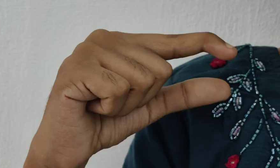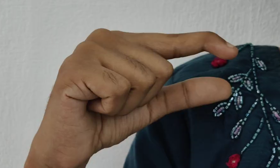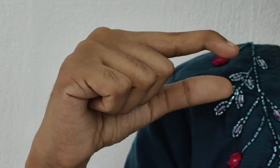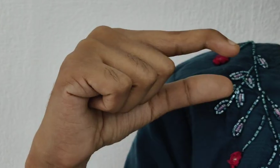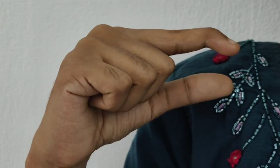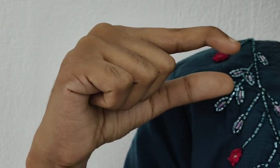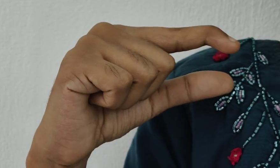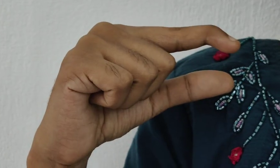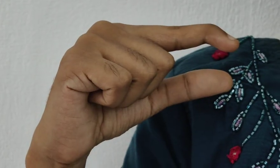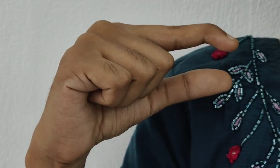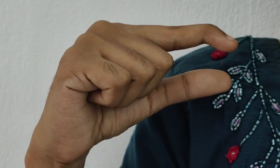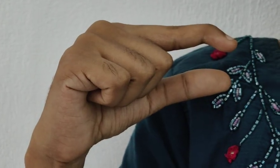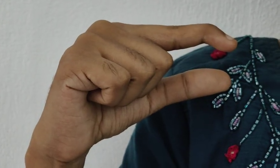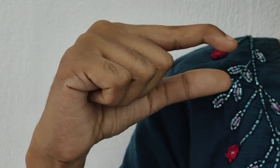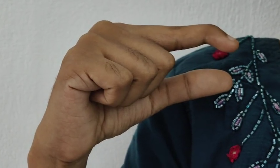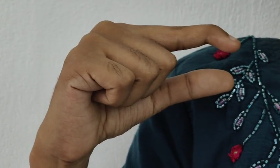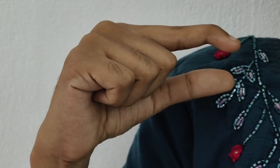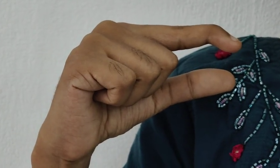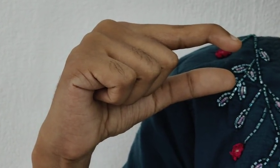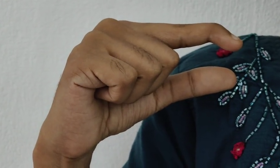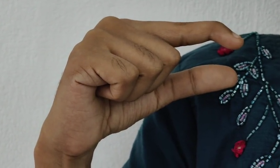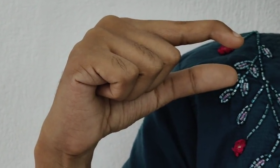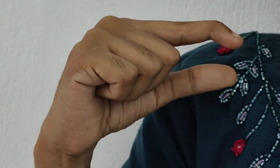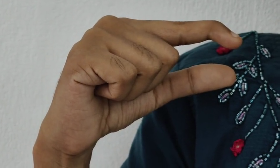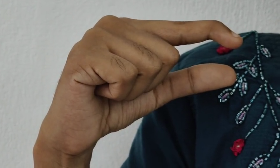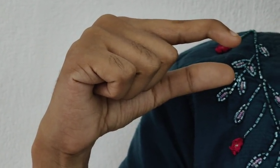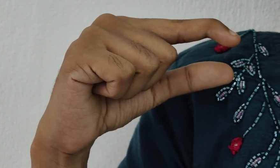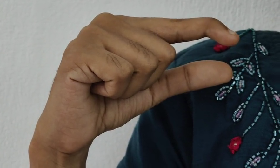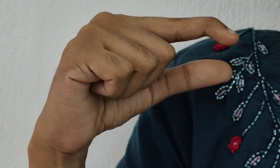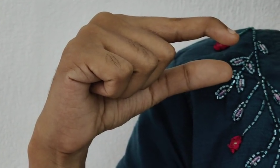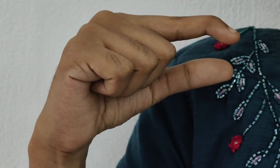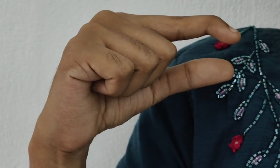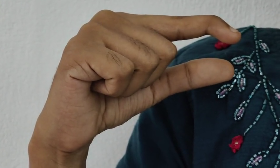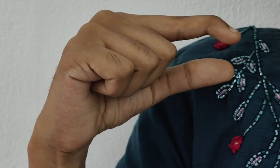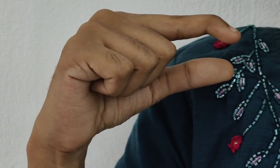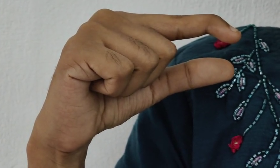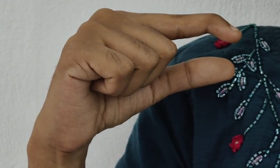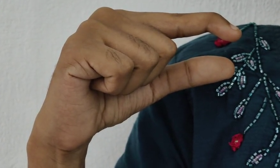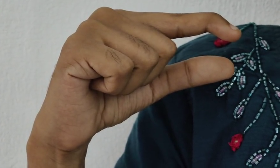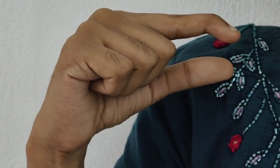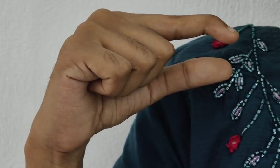ഉ